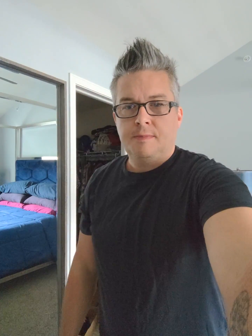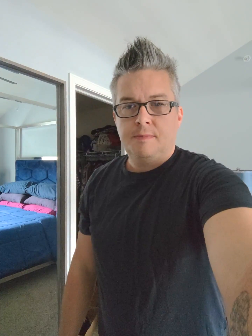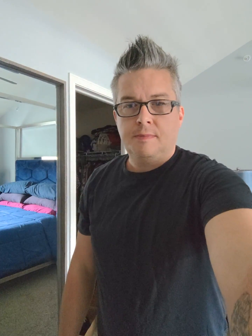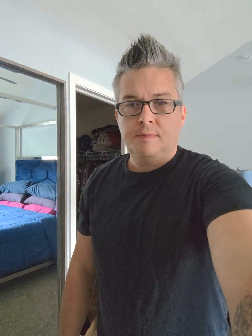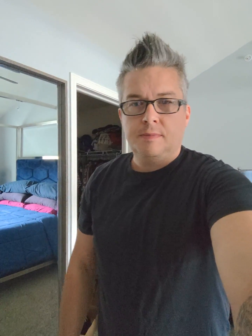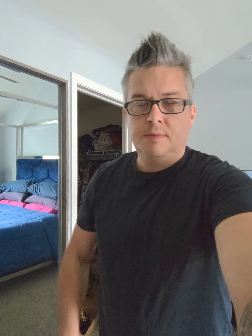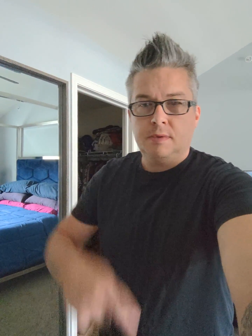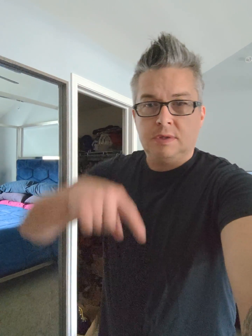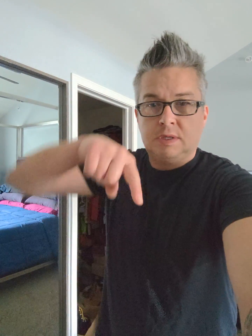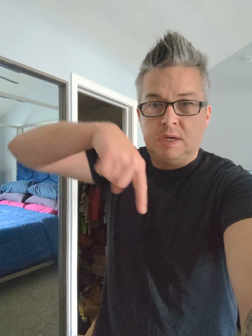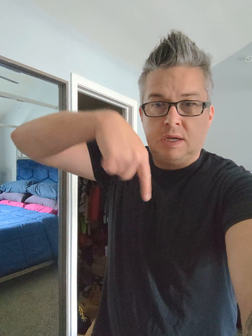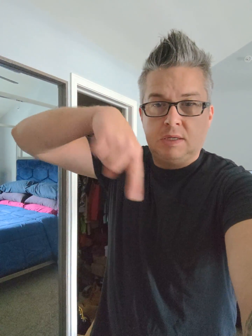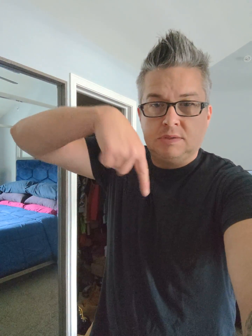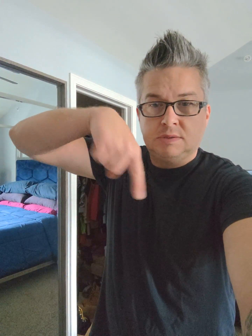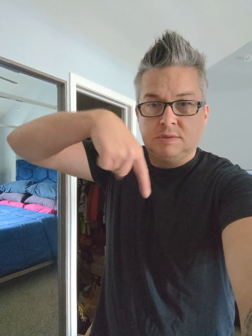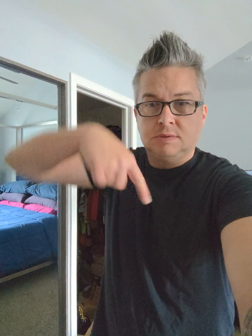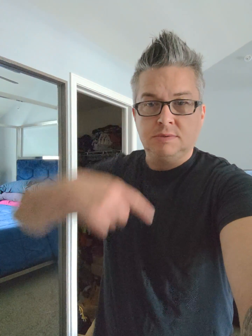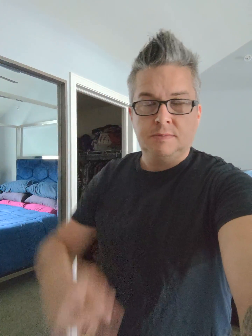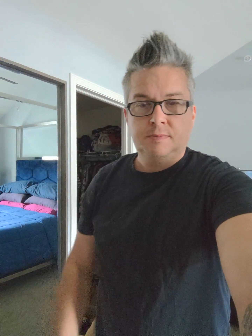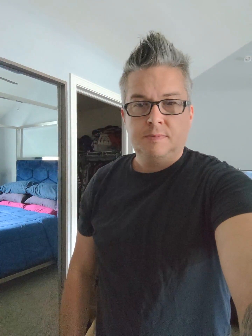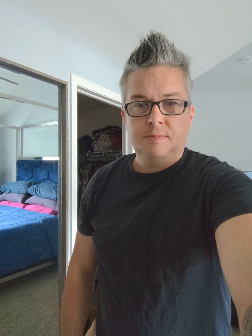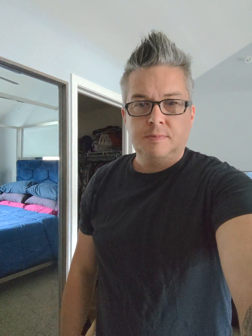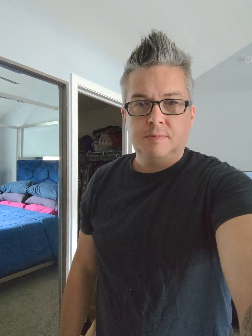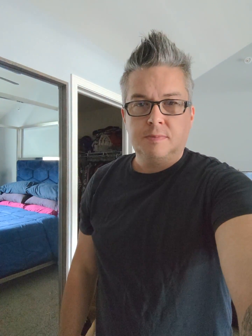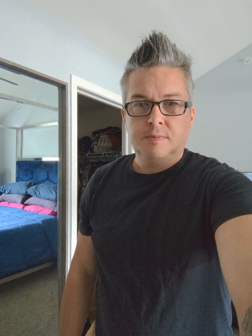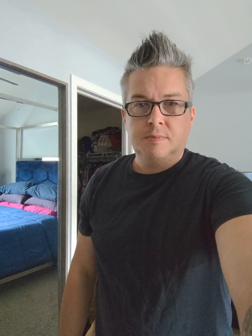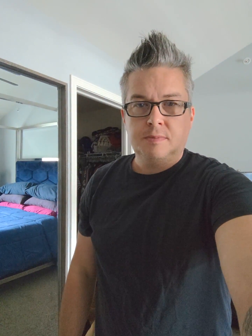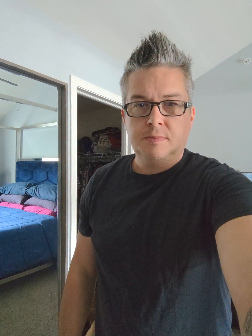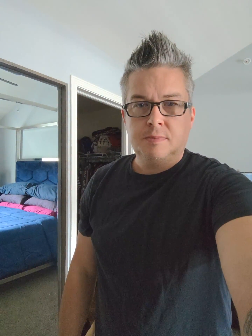flip-flop